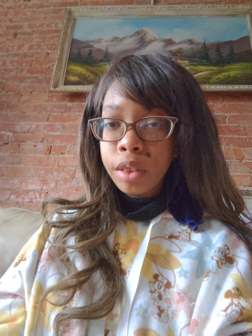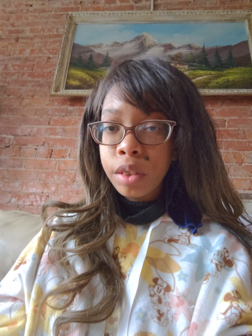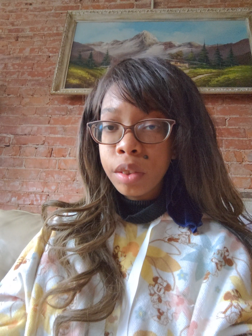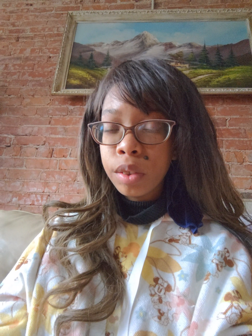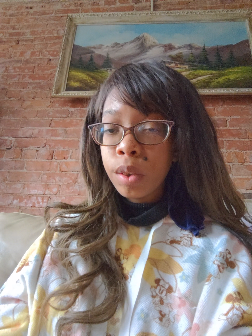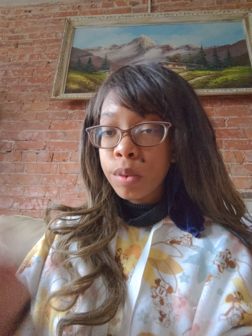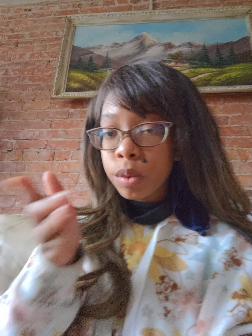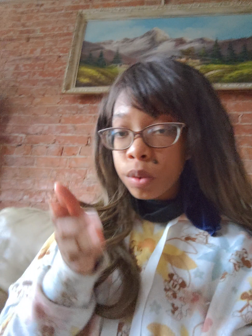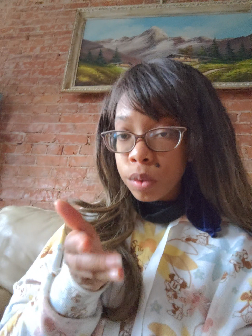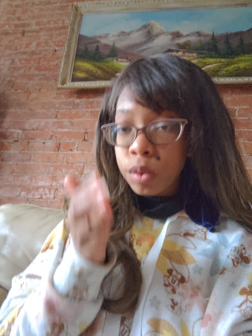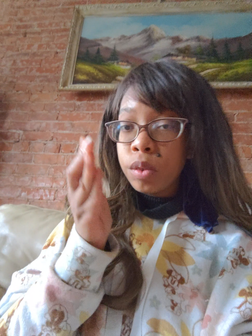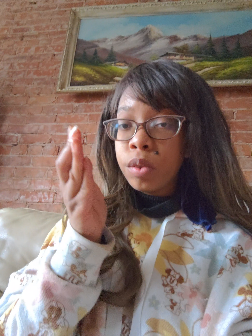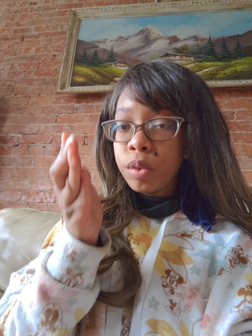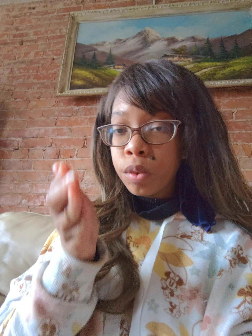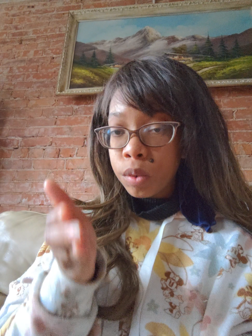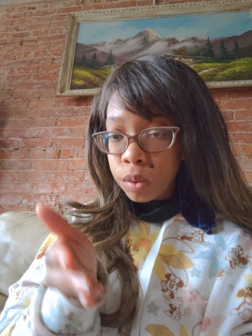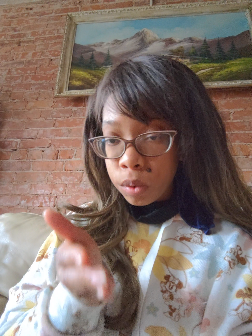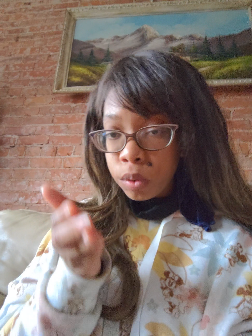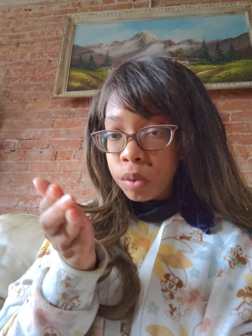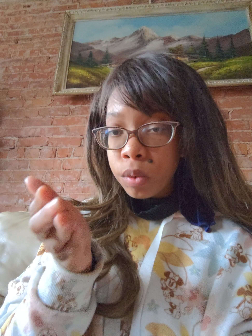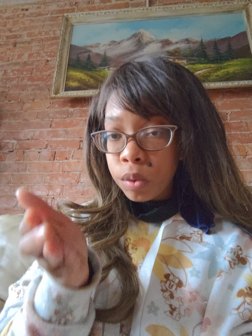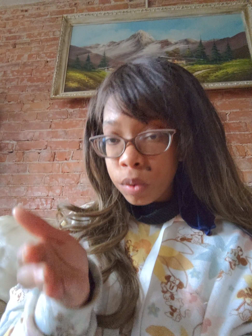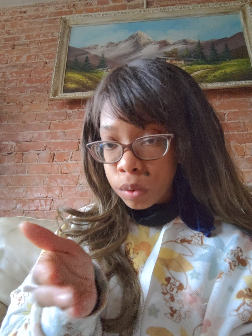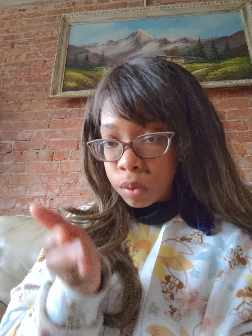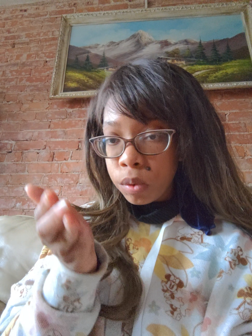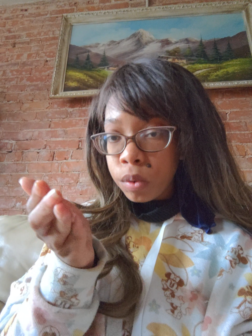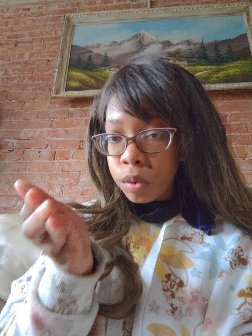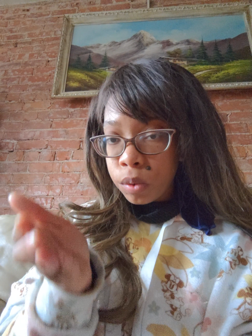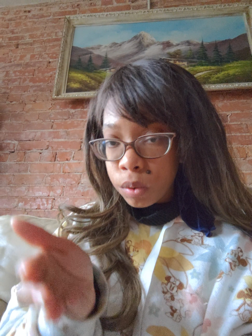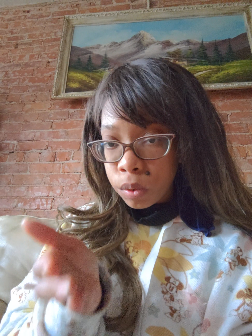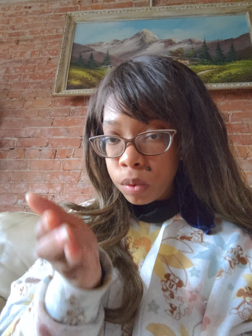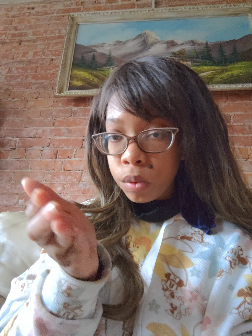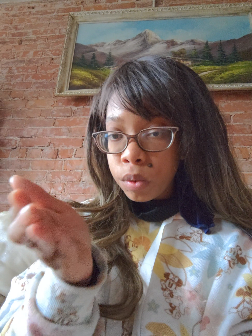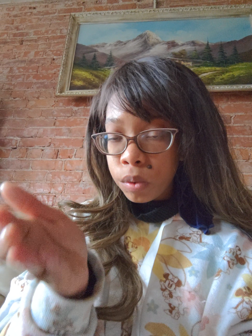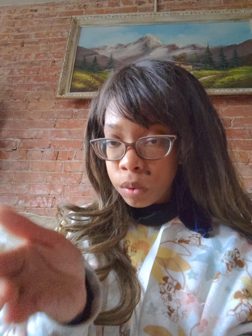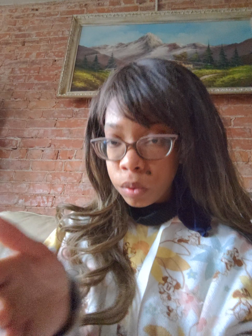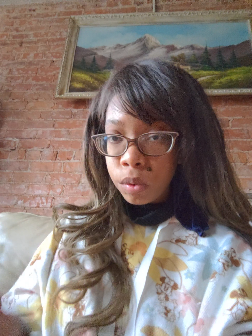boat